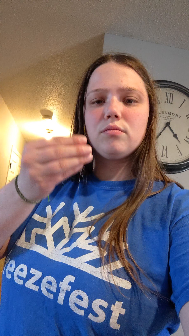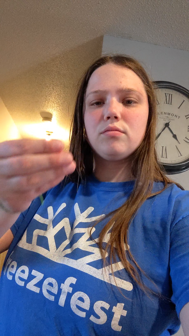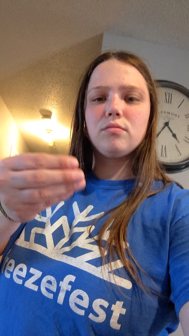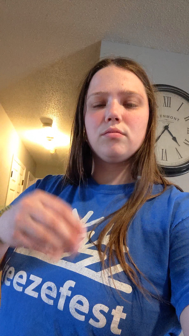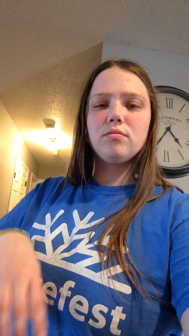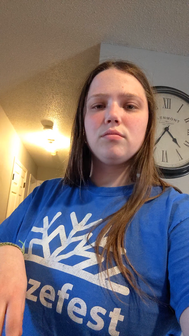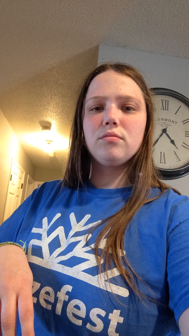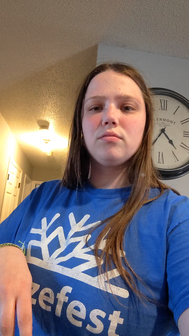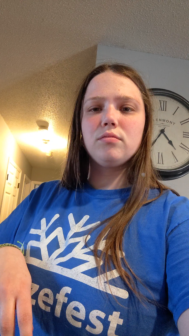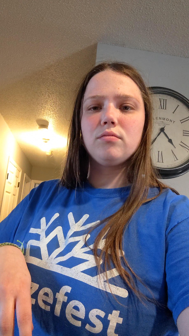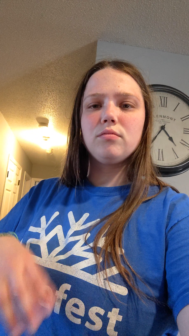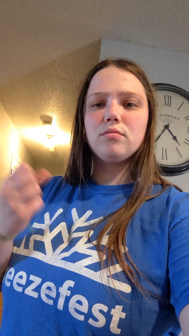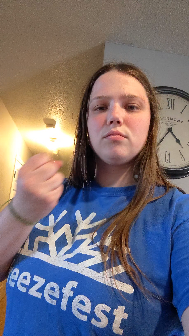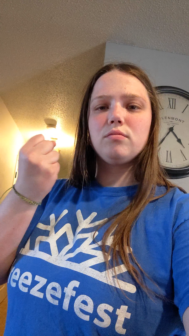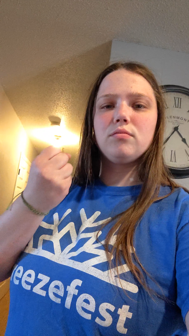hold